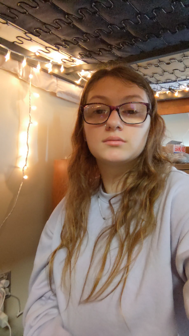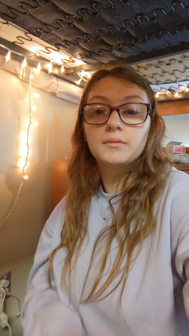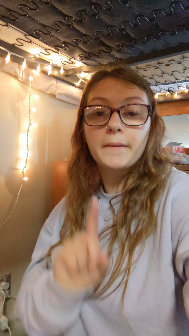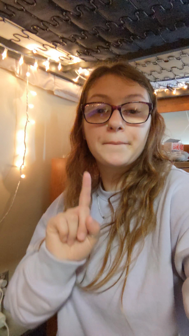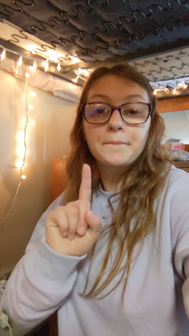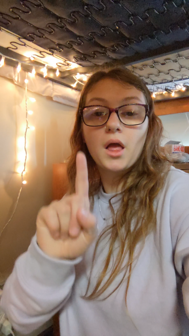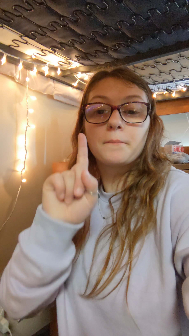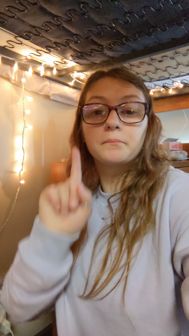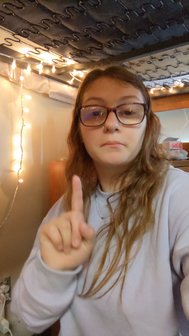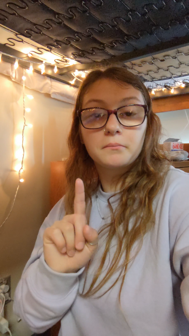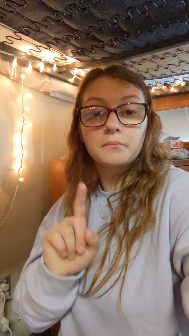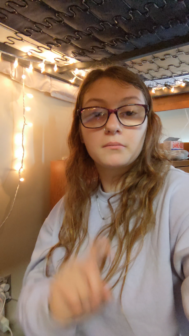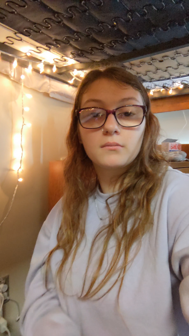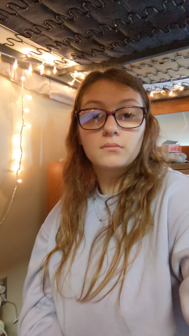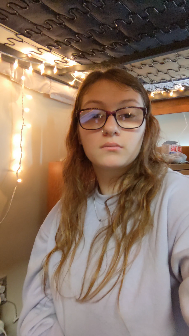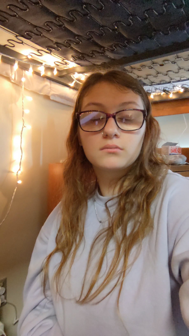bump